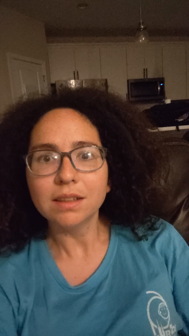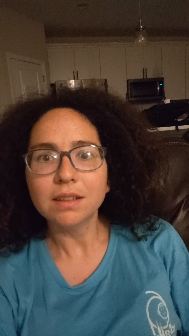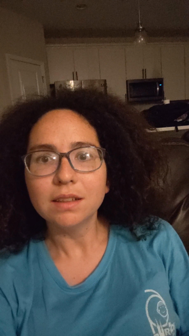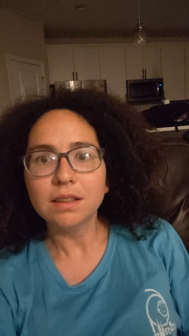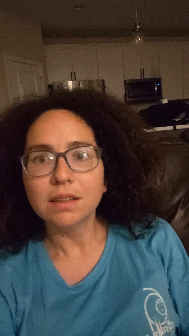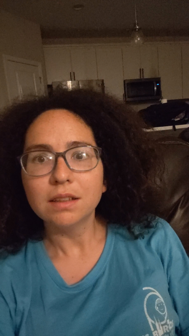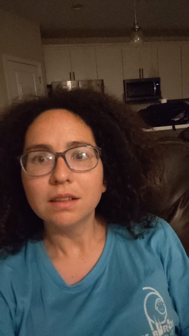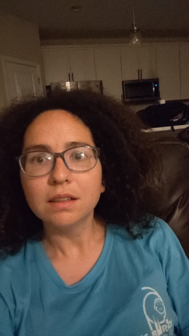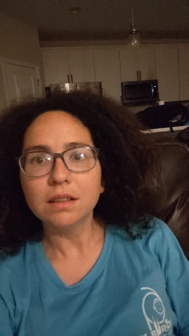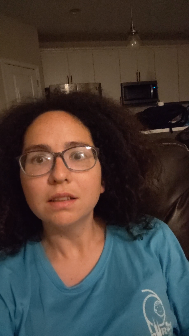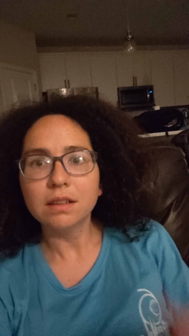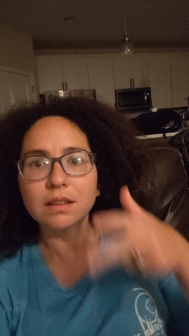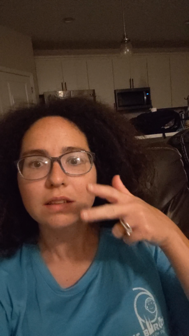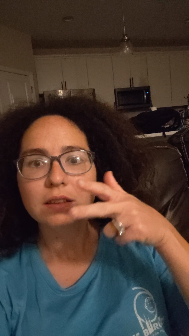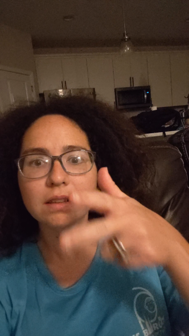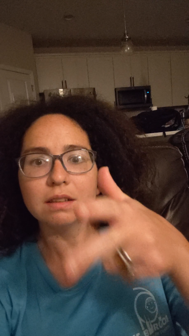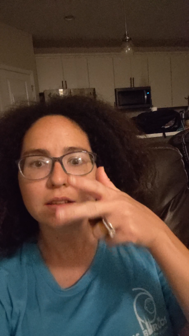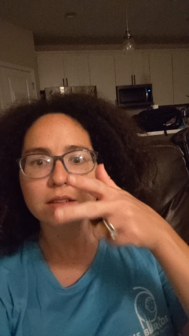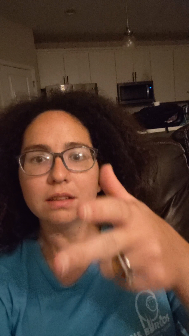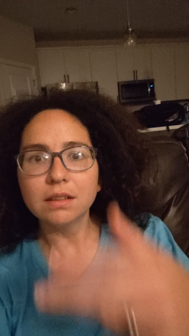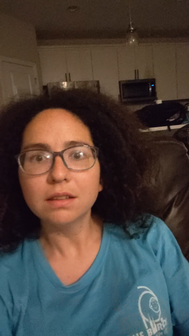garage